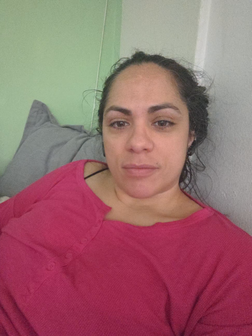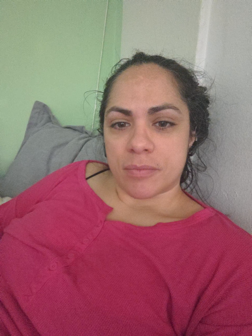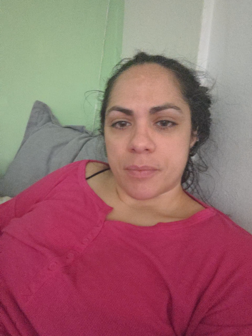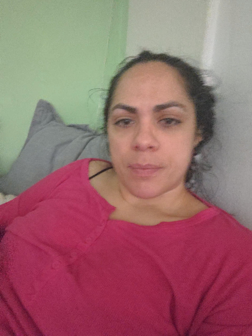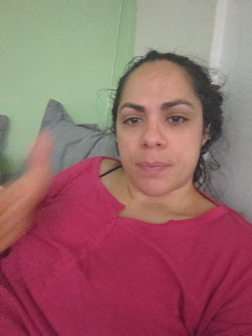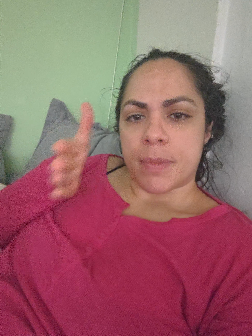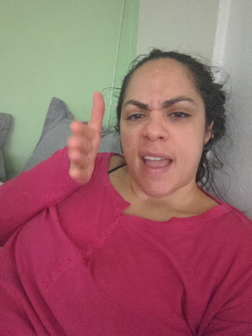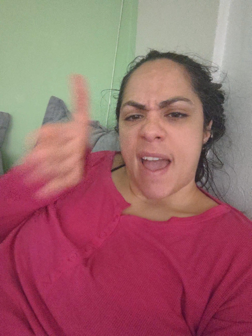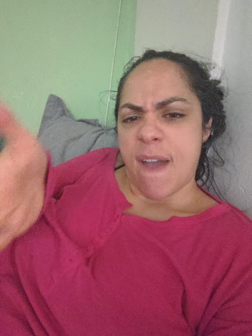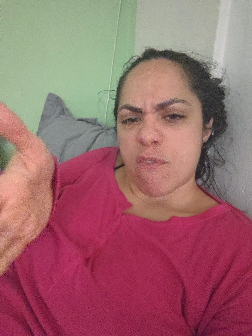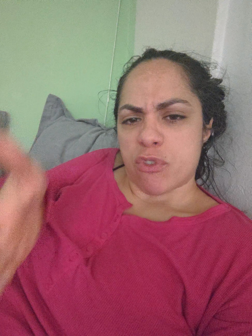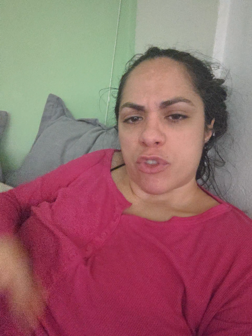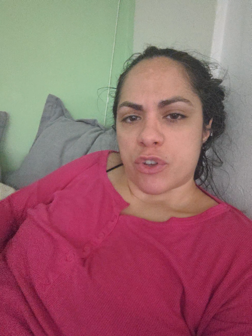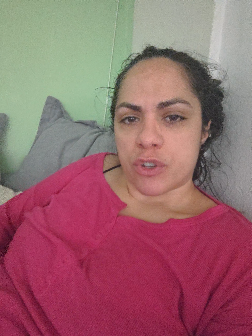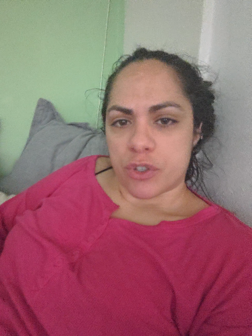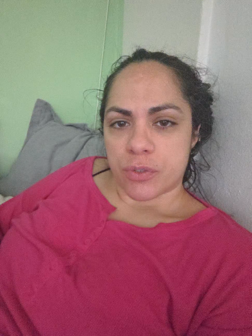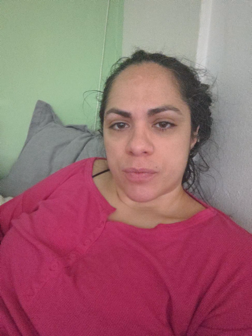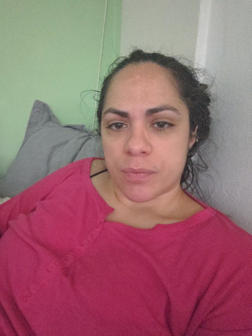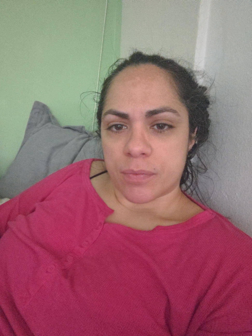after